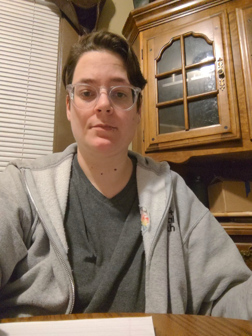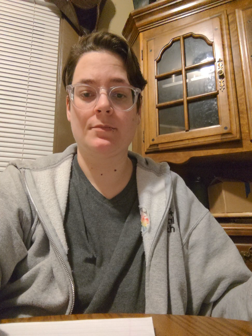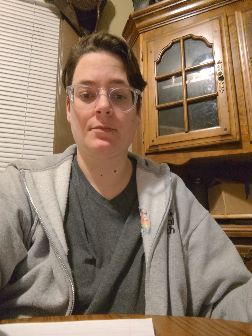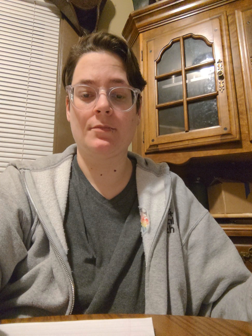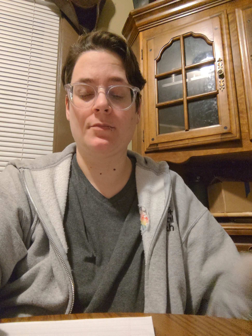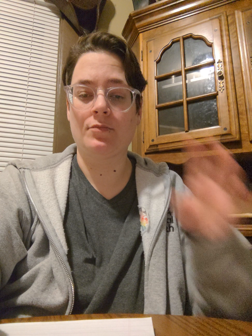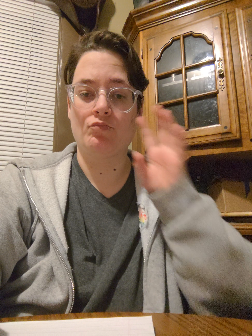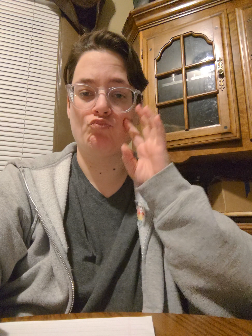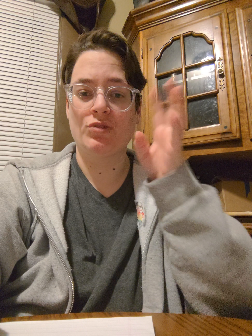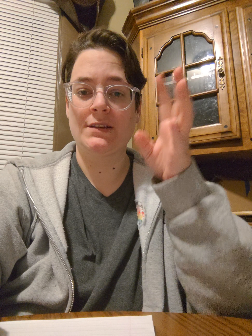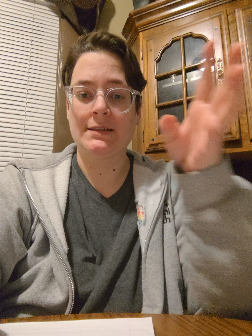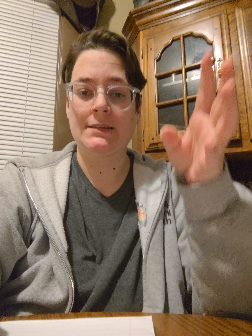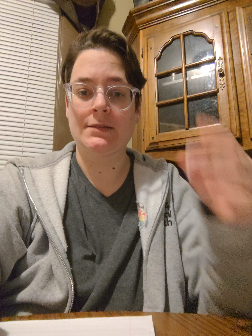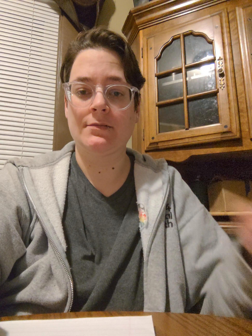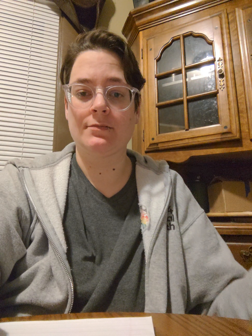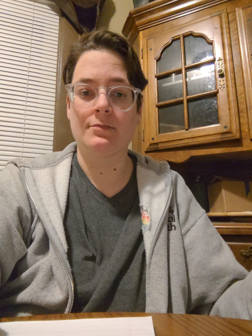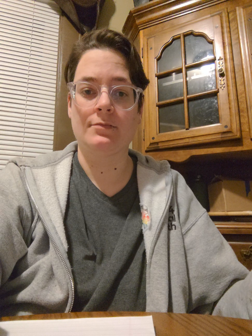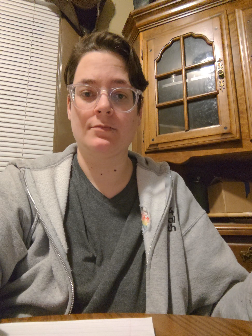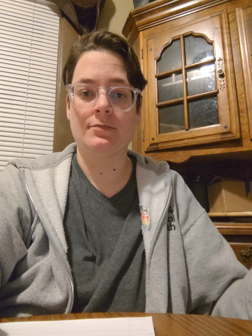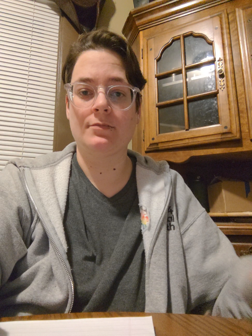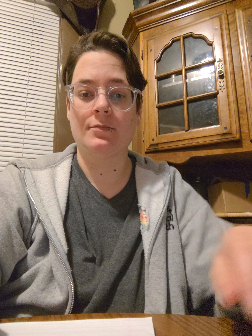pretend